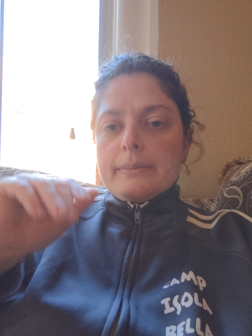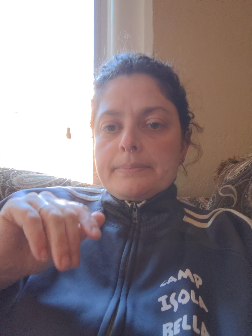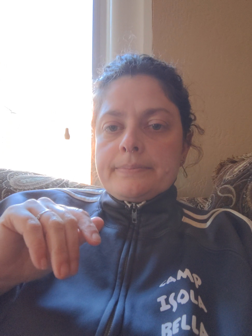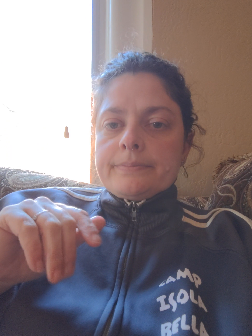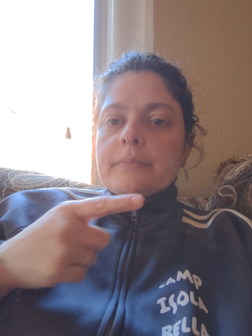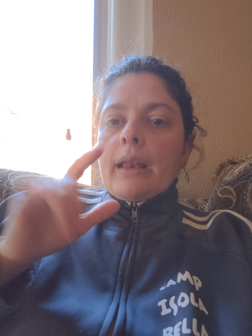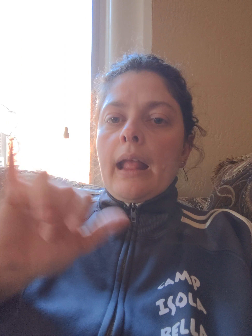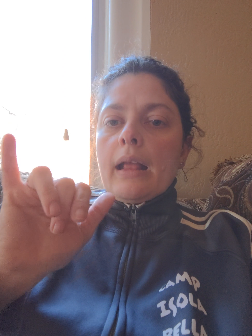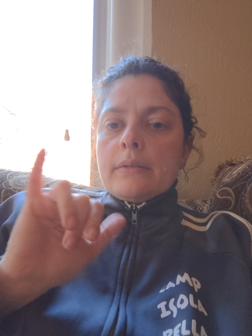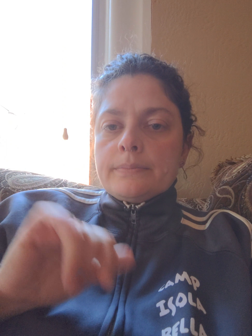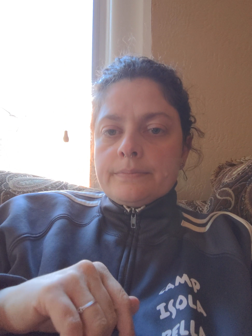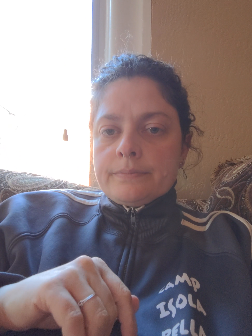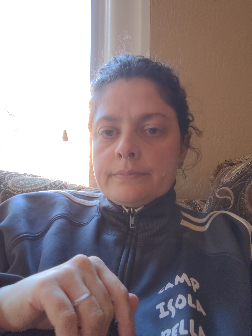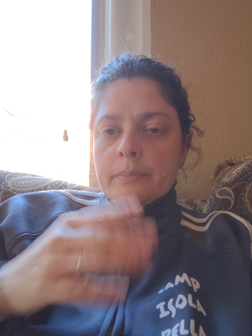like